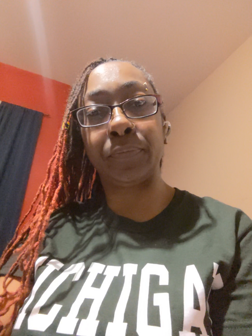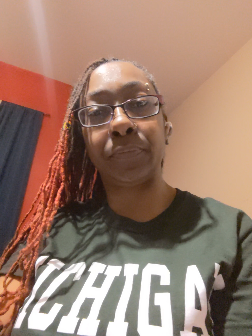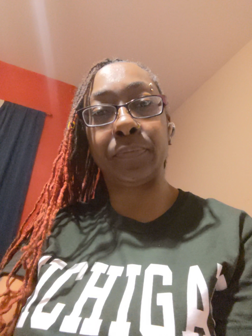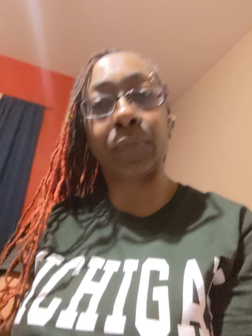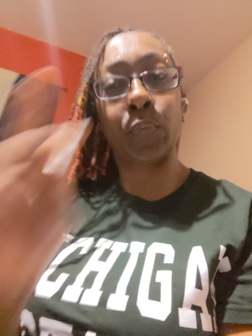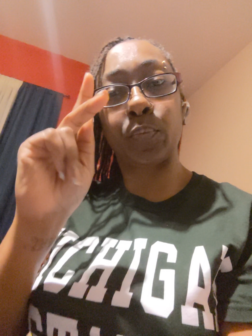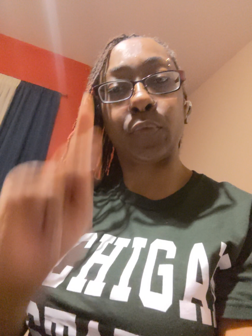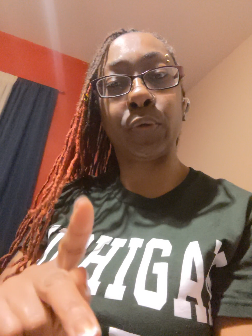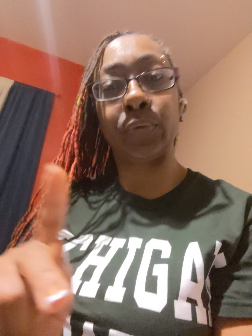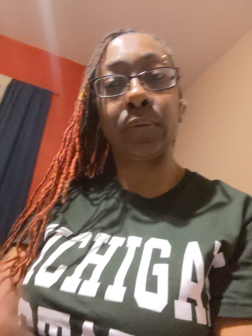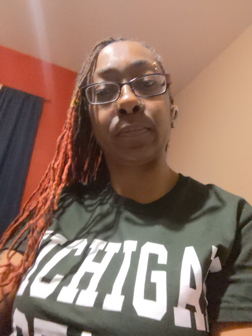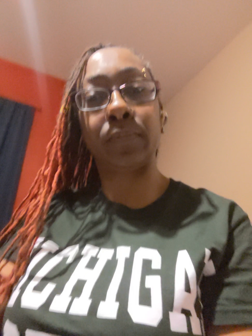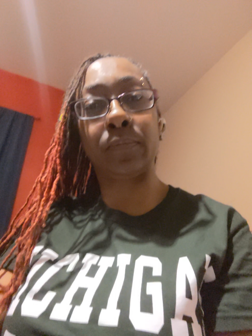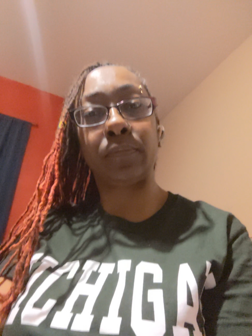person